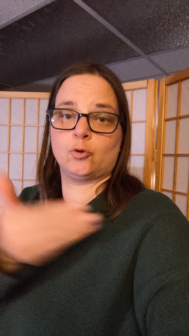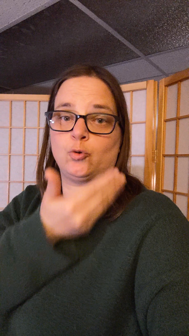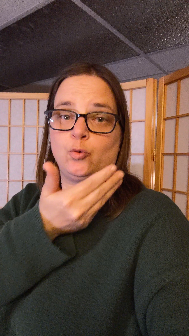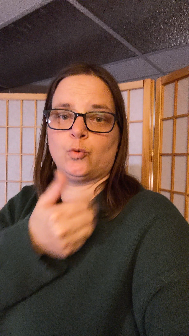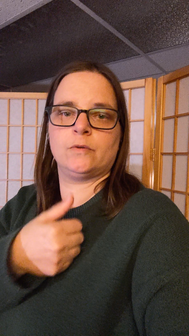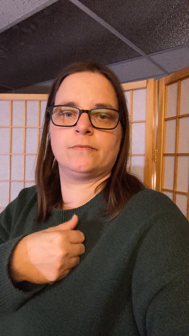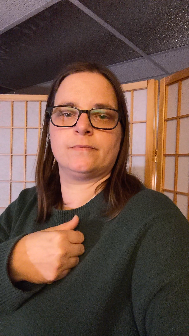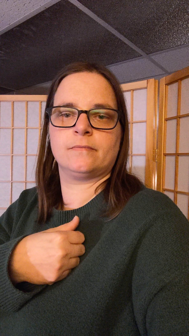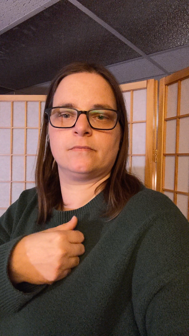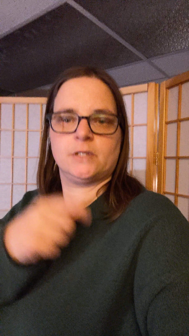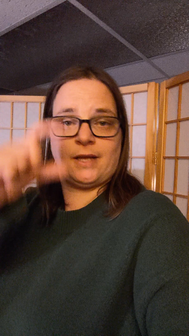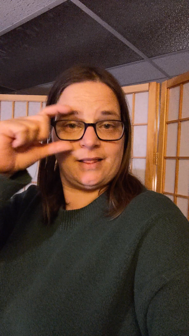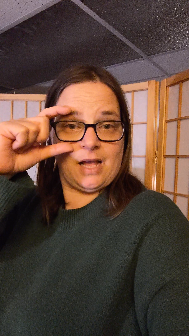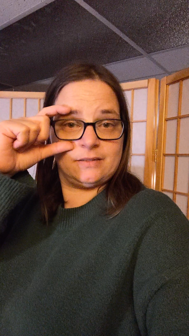glasses